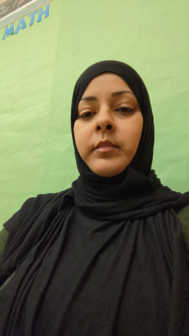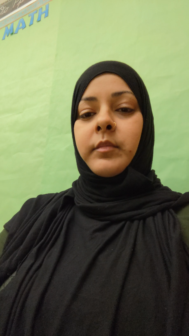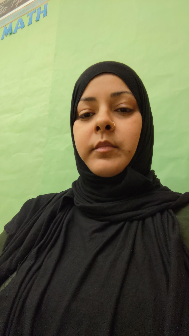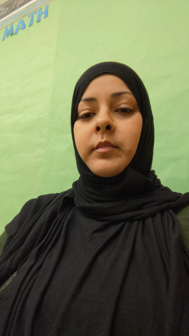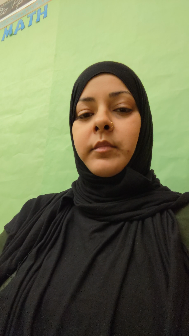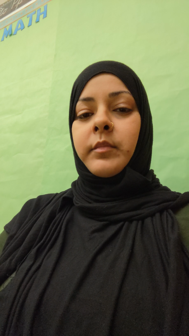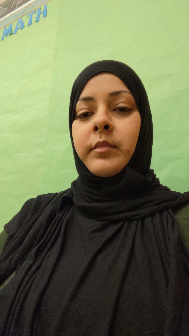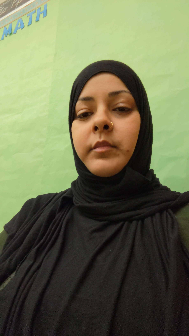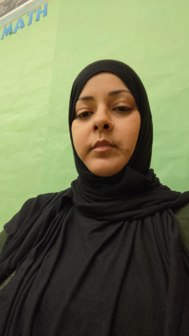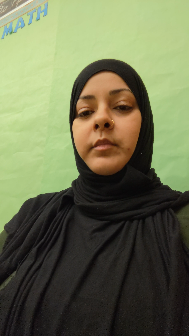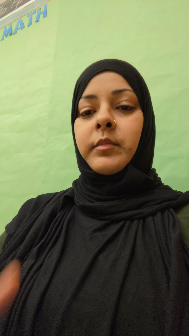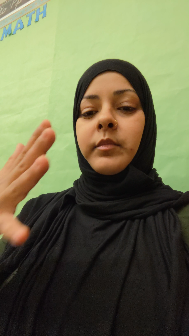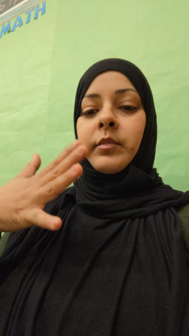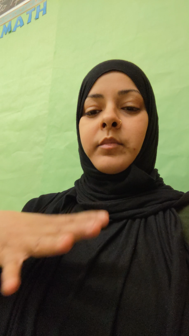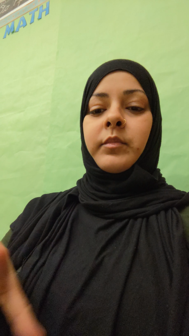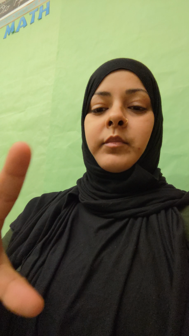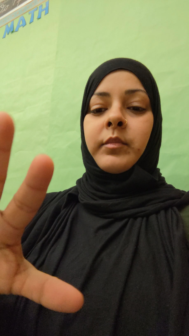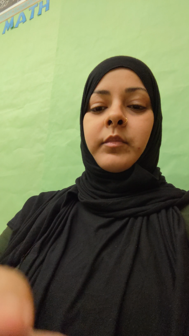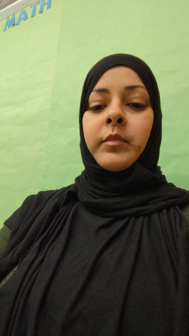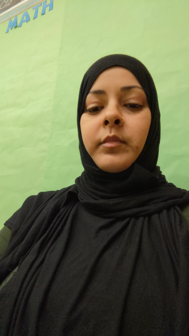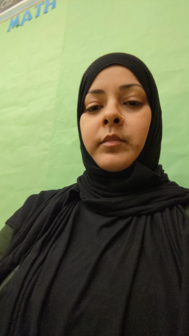dress